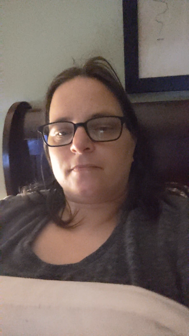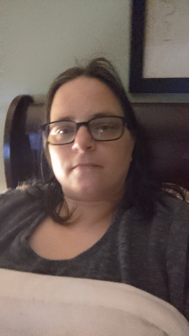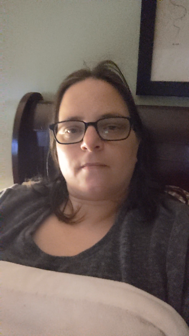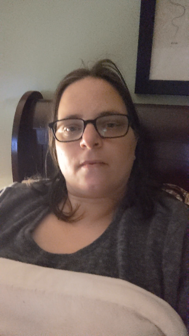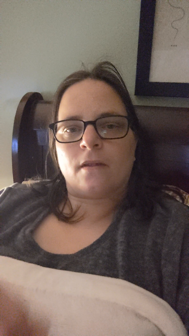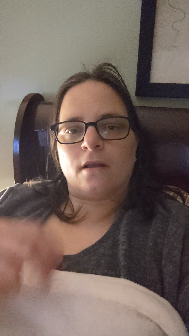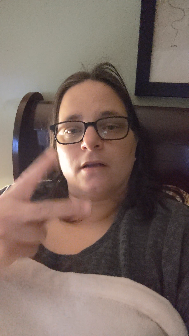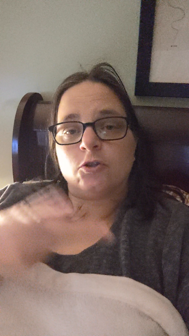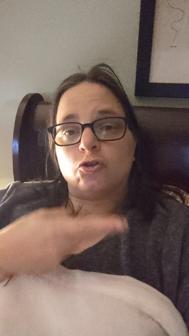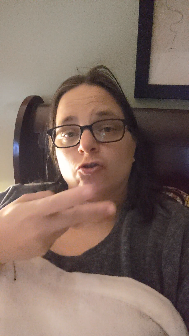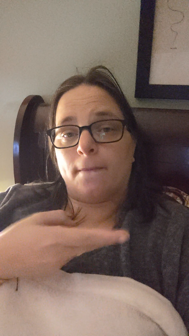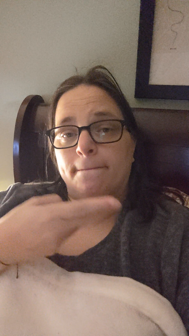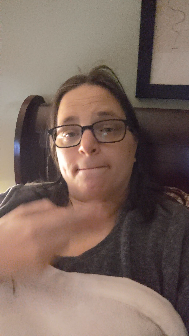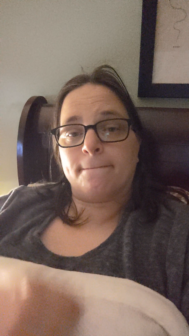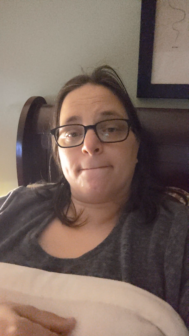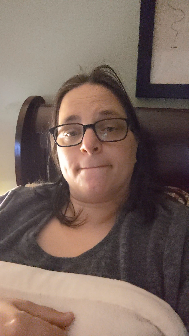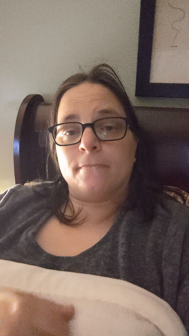sheep